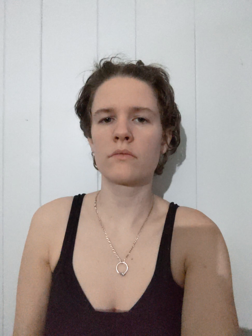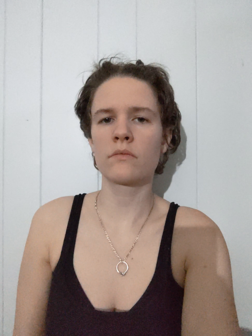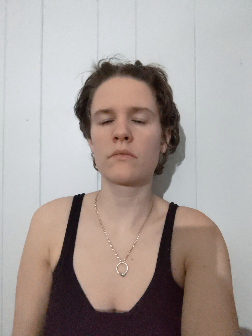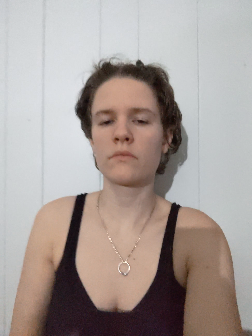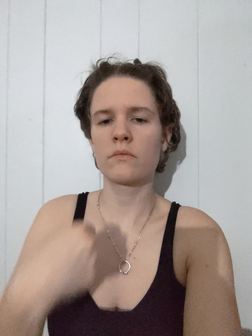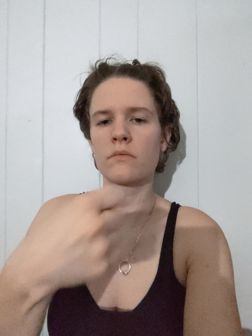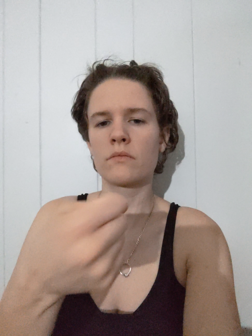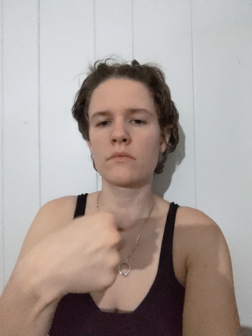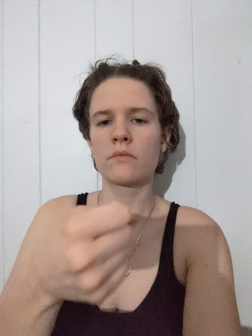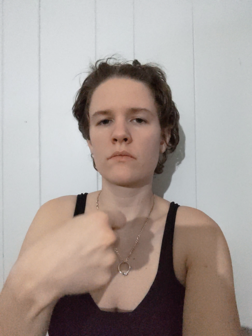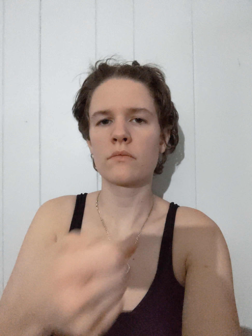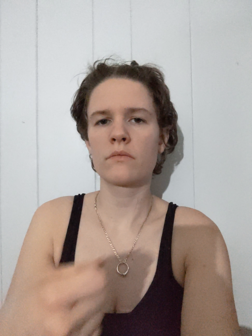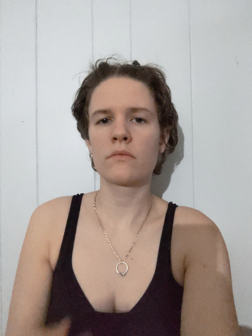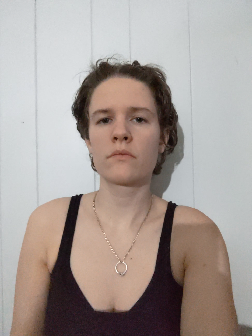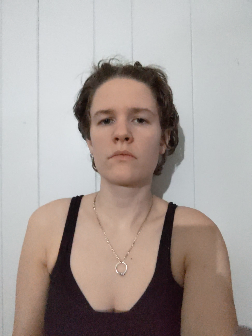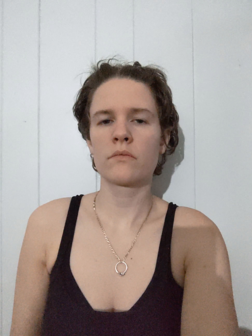make